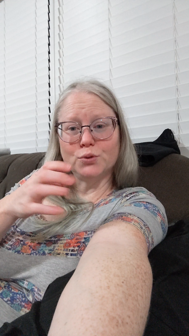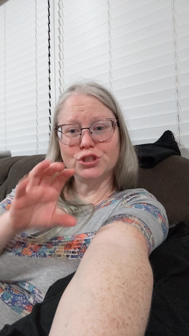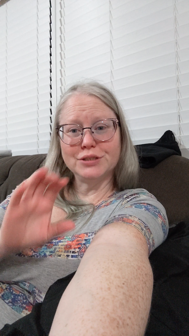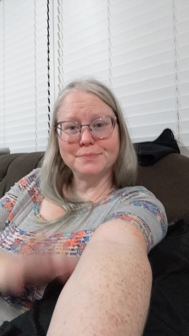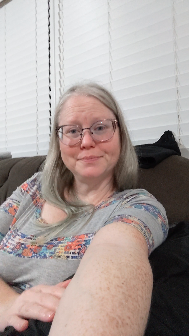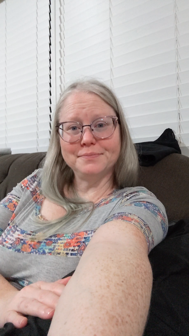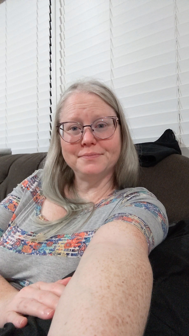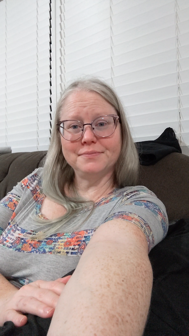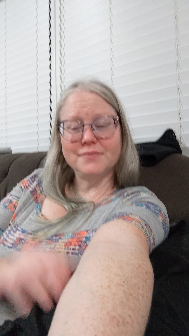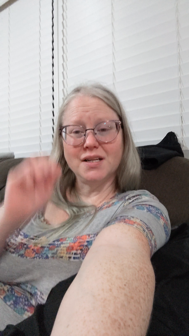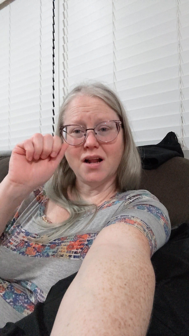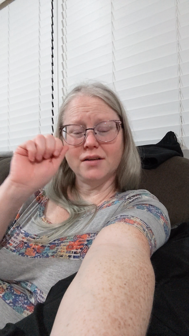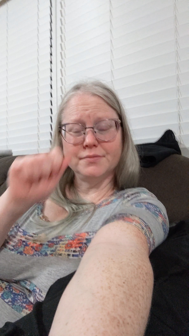knock